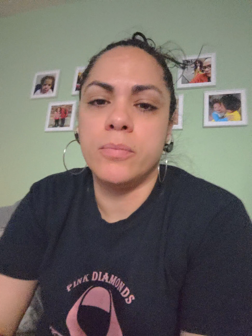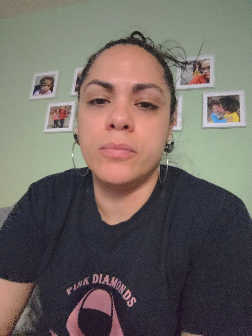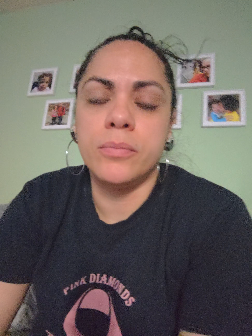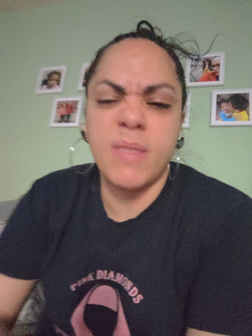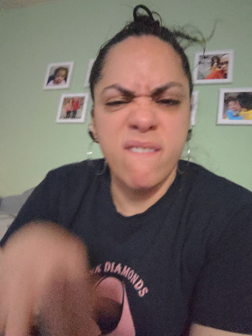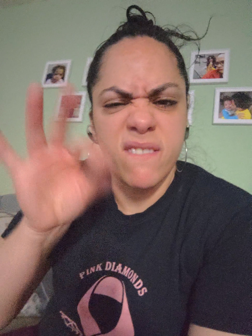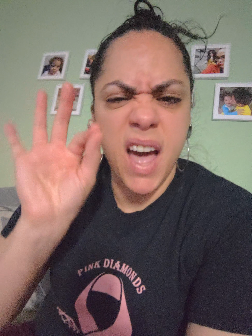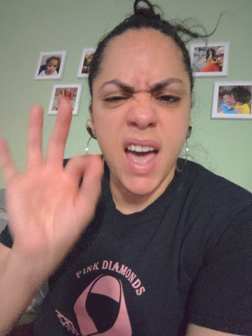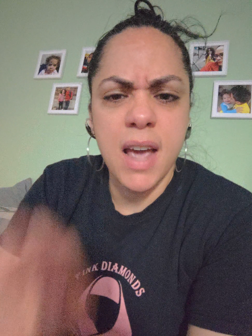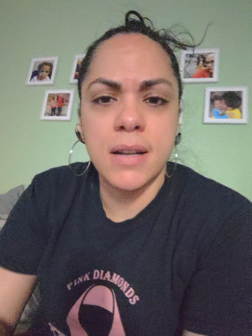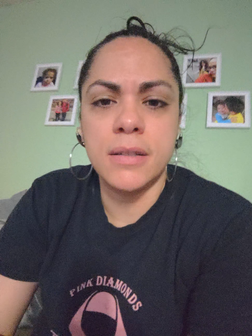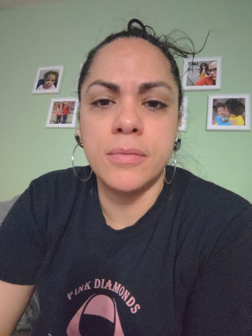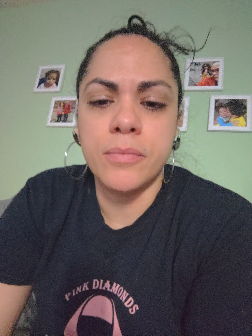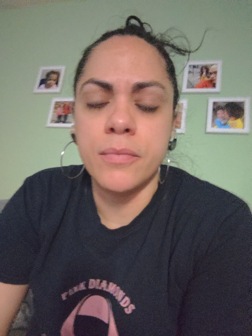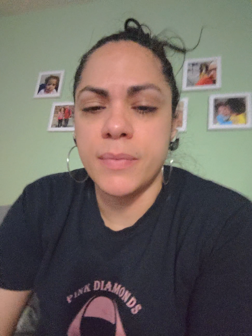find